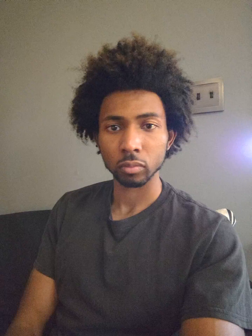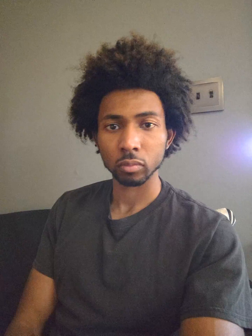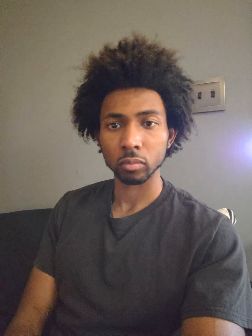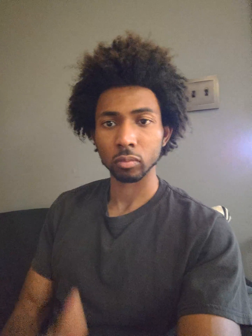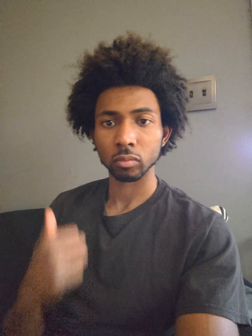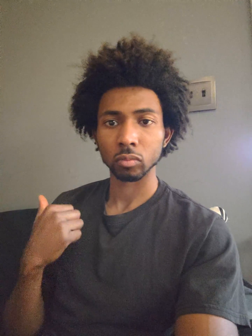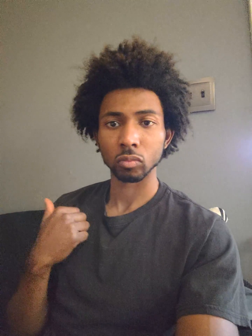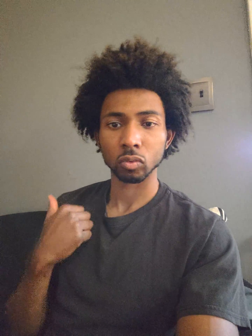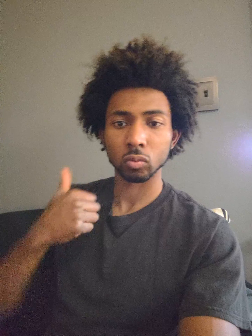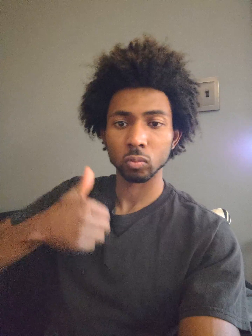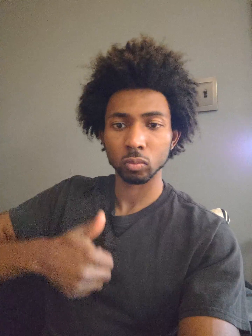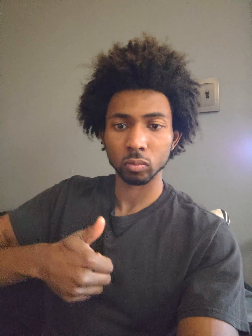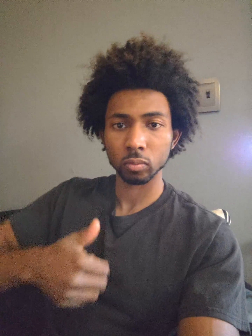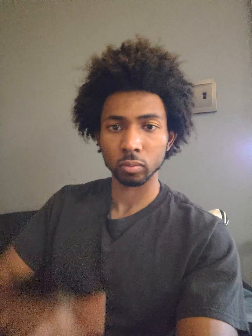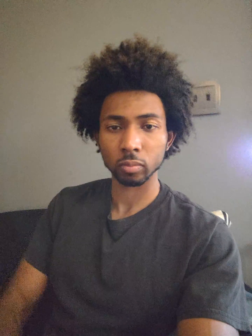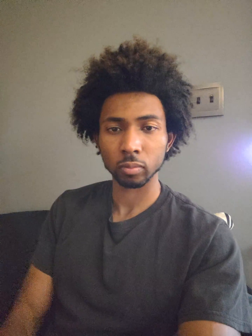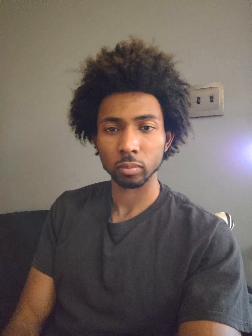coats